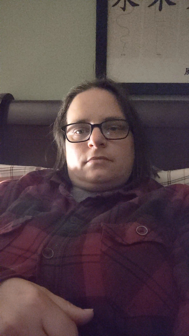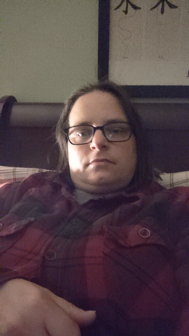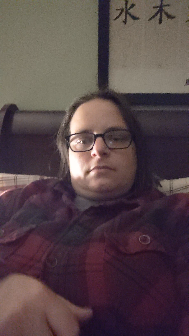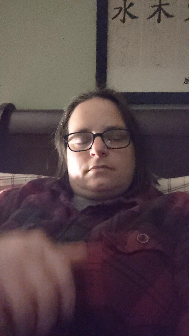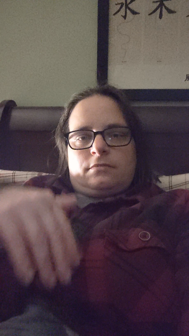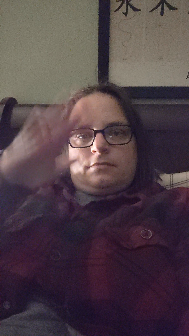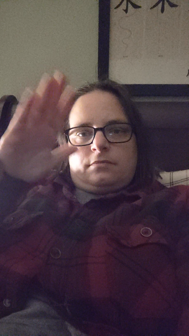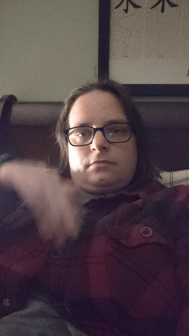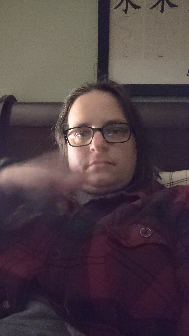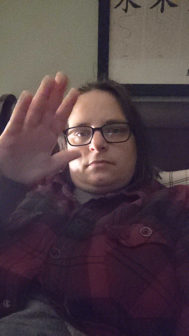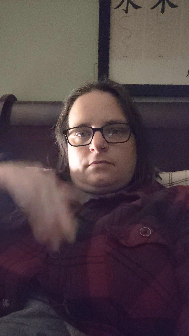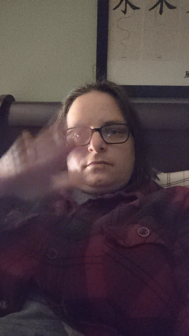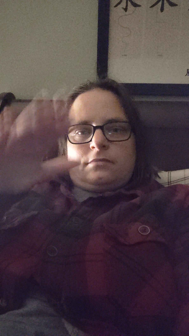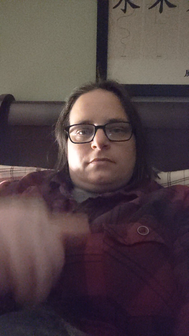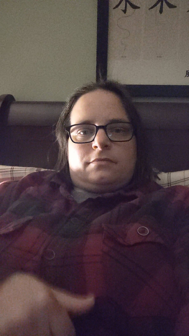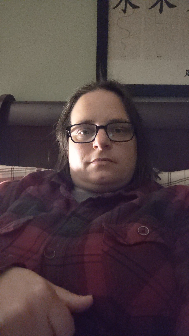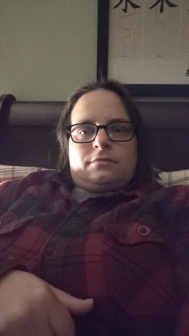paint